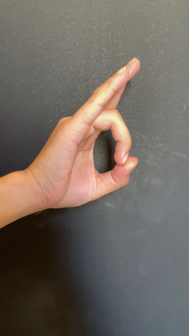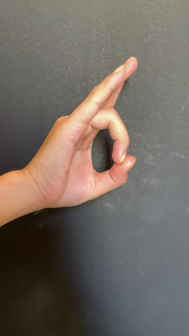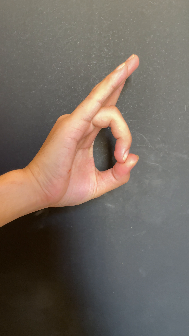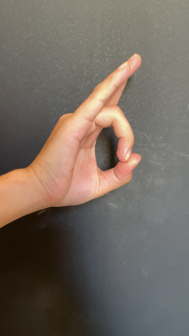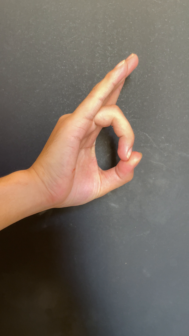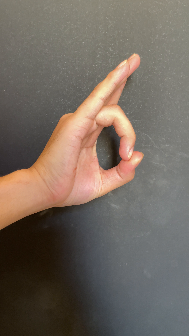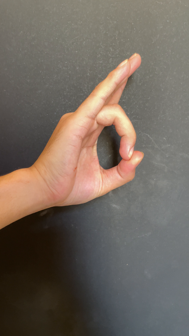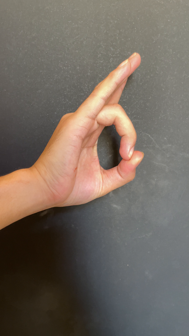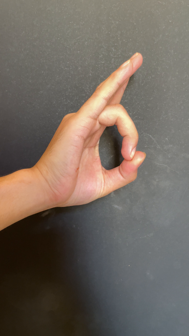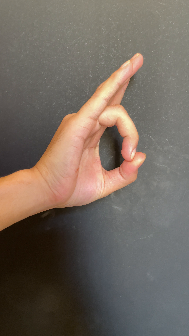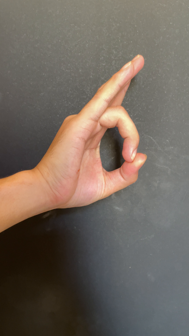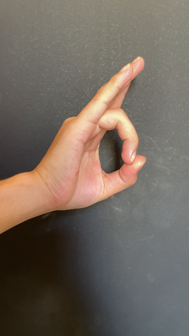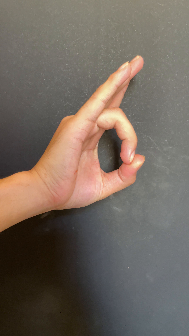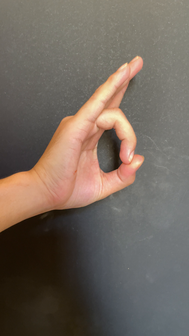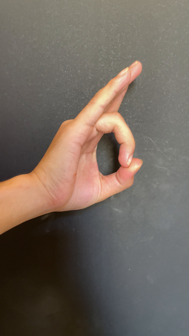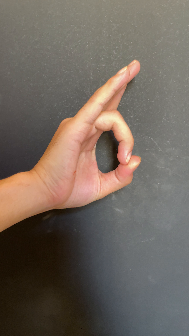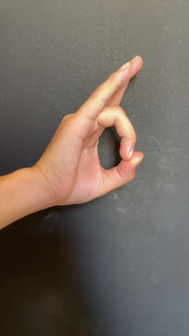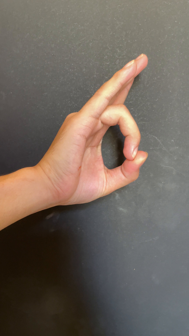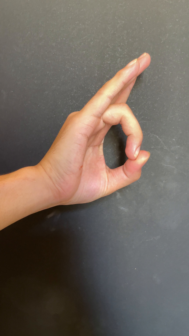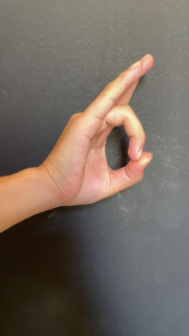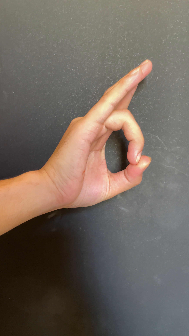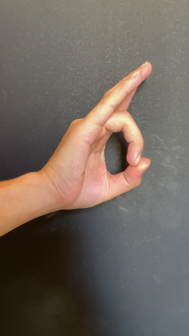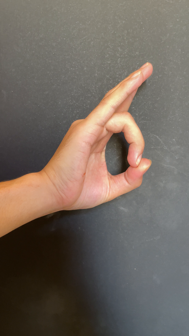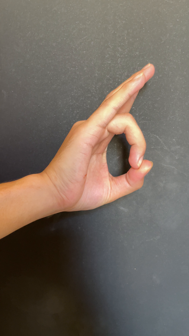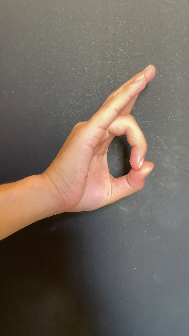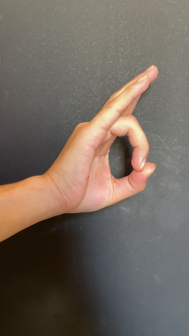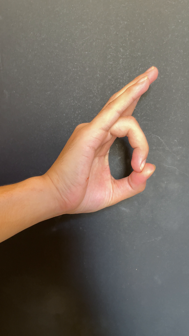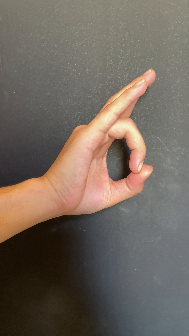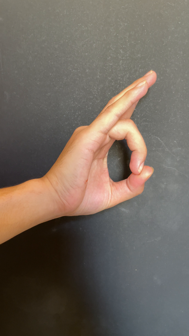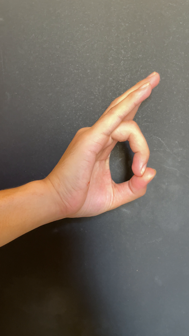व